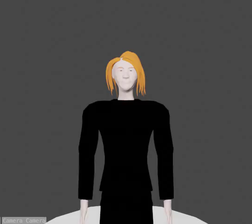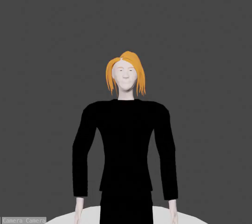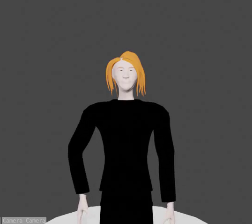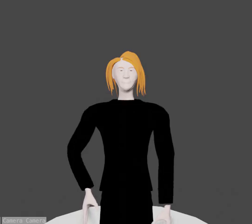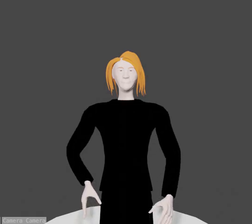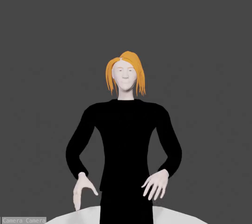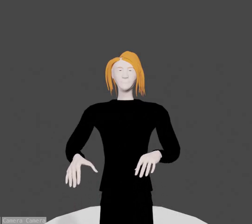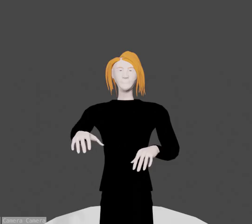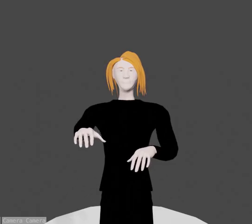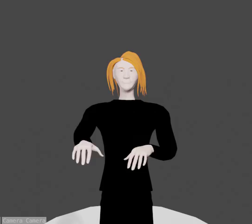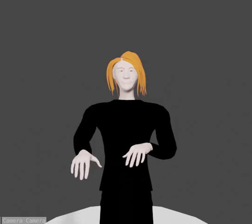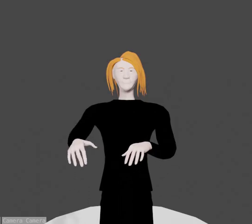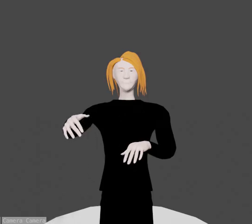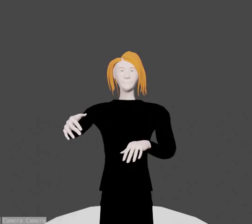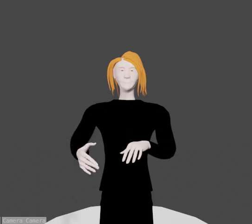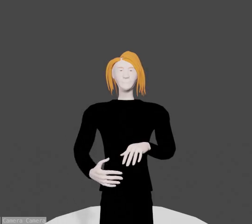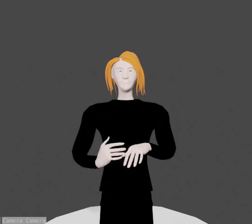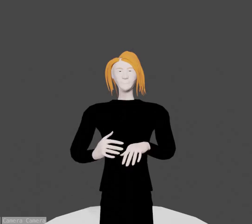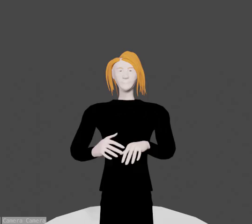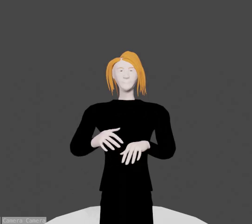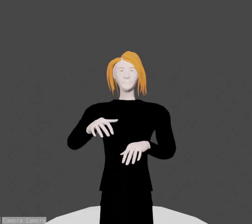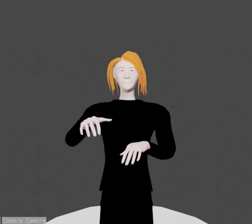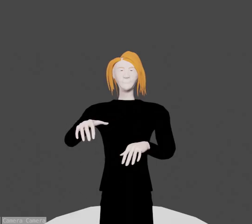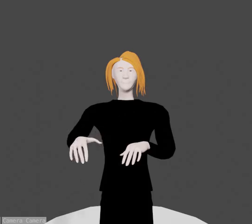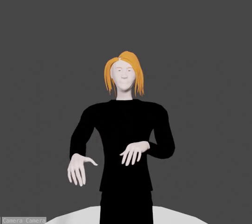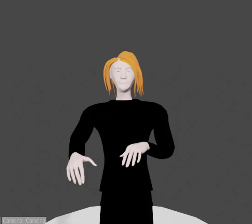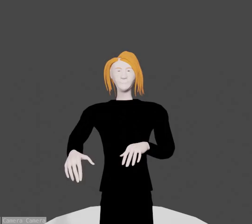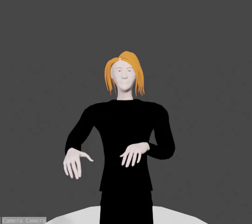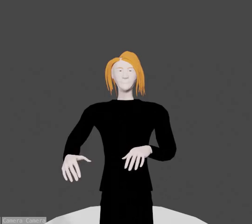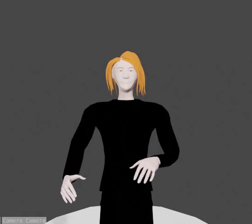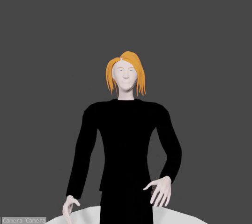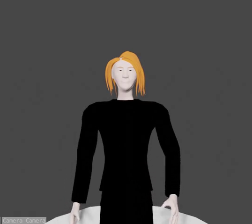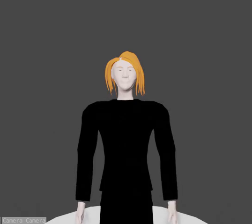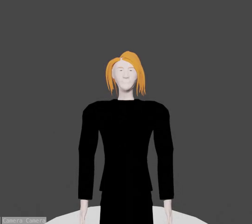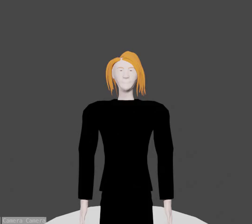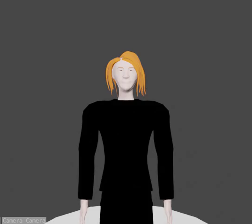Annex Building